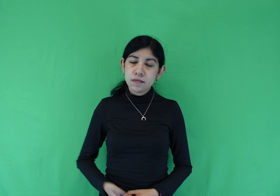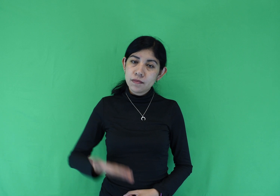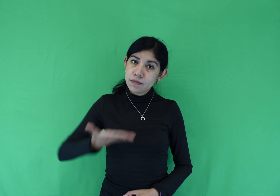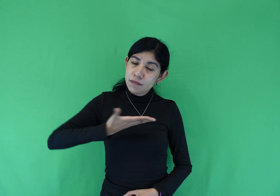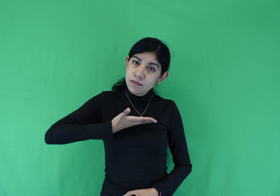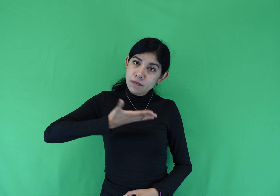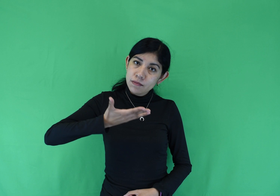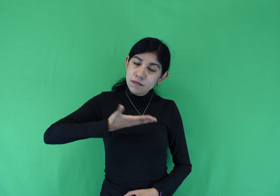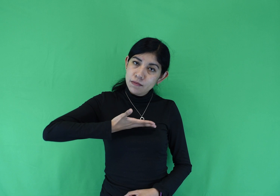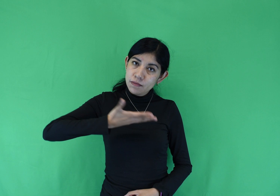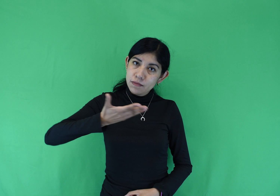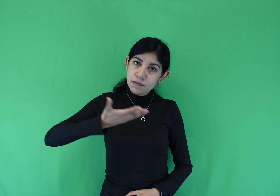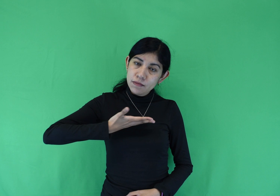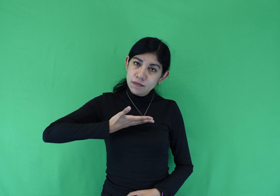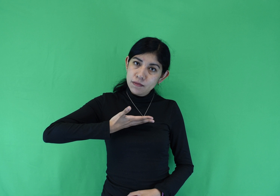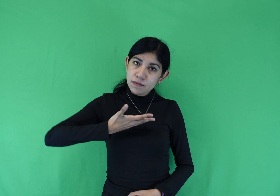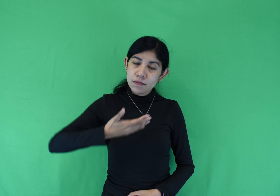tener